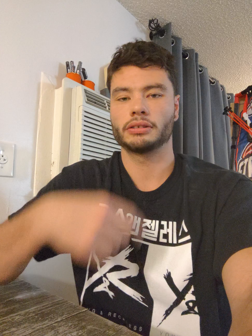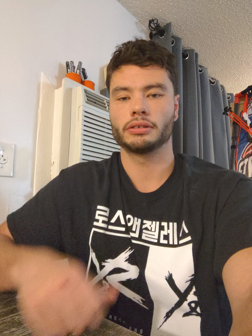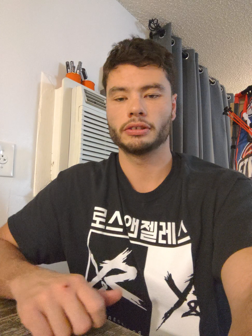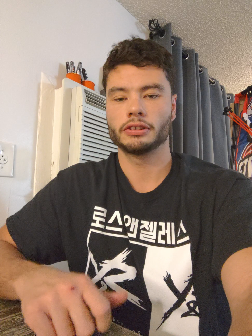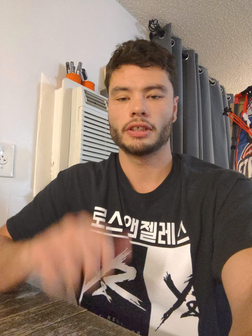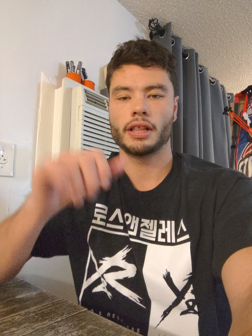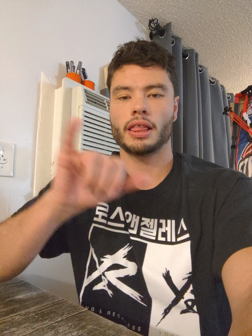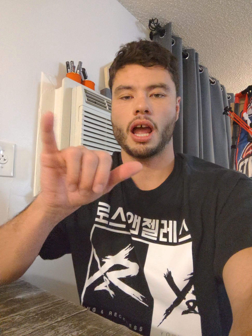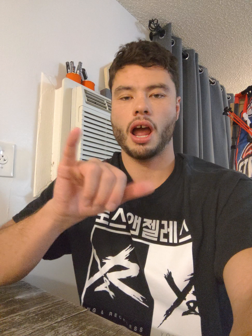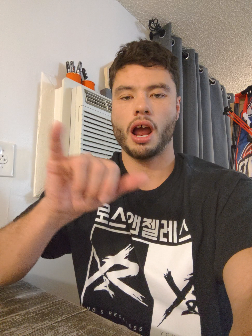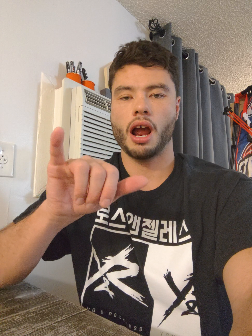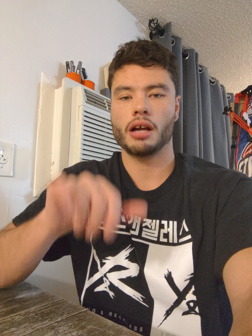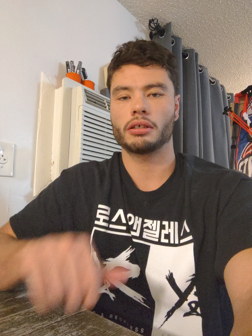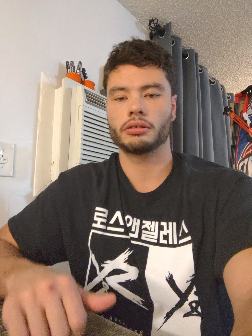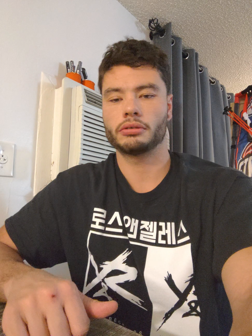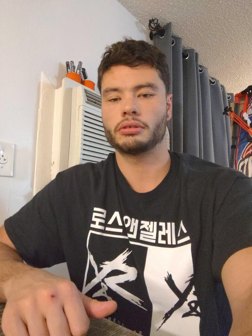like